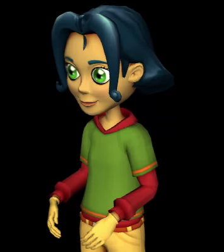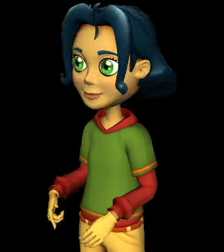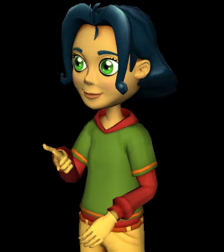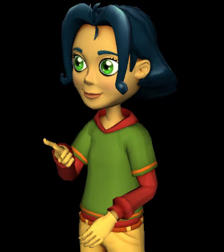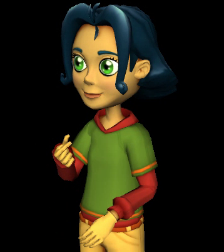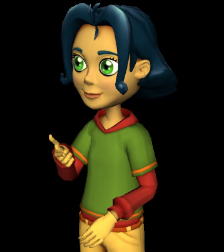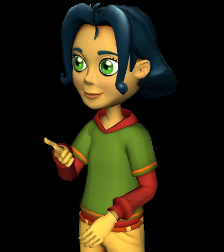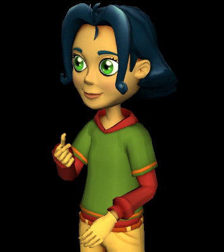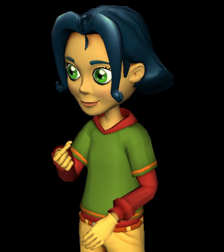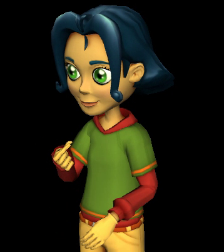زوج